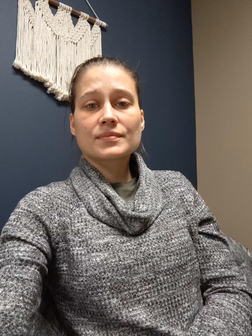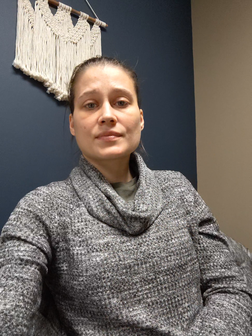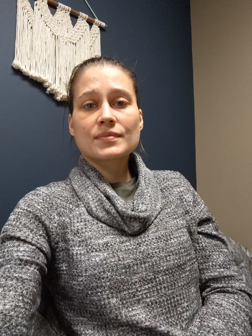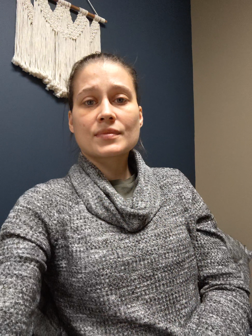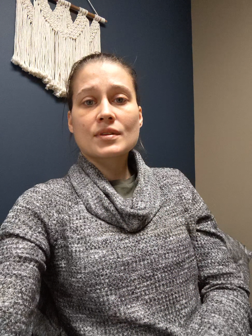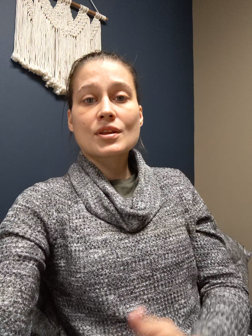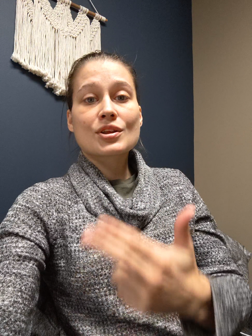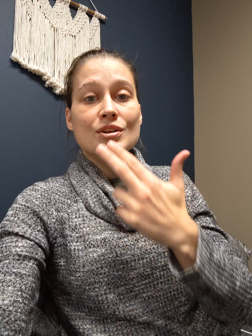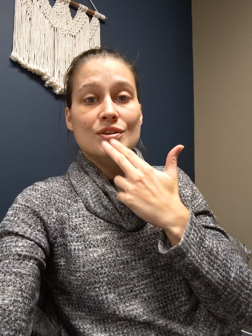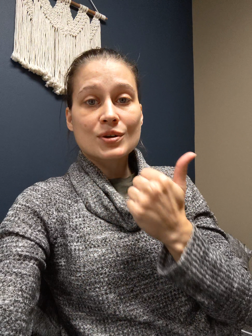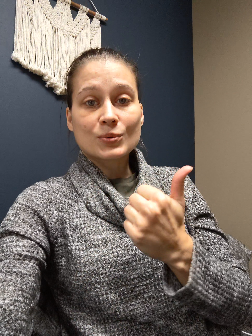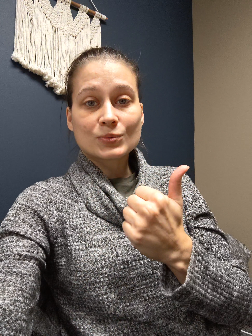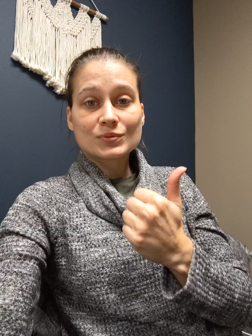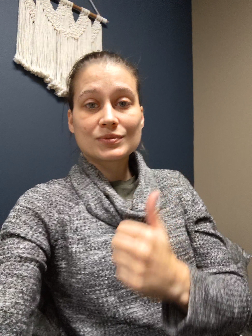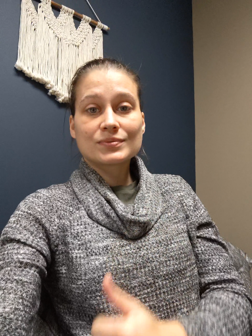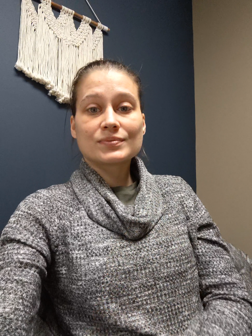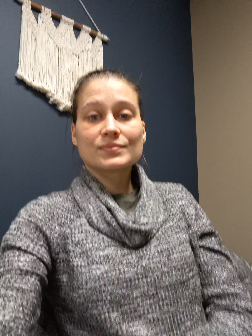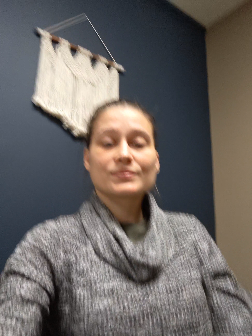cute